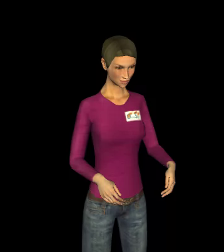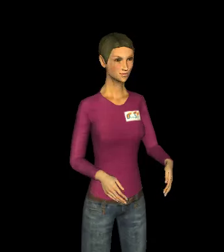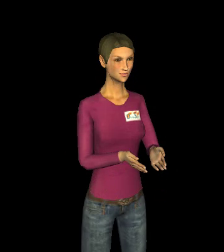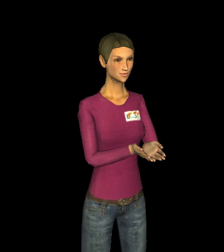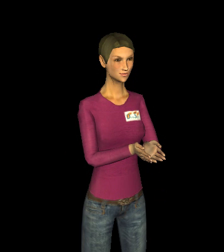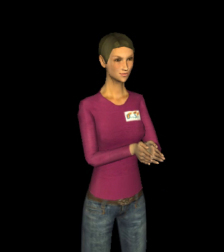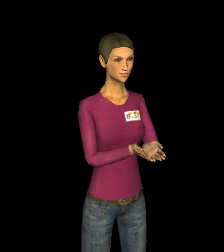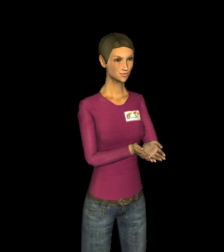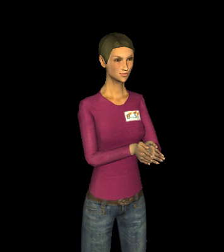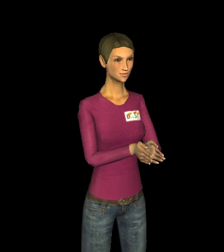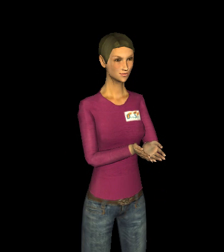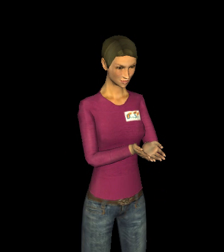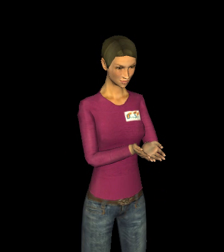كتاب